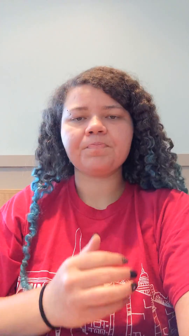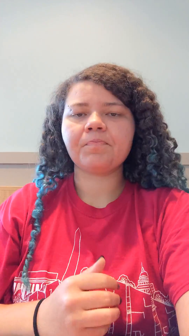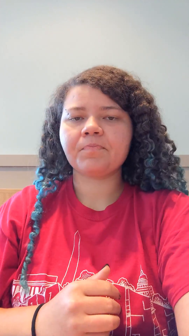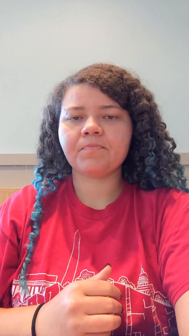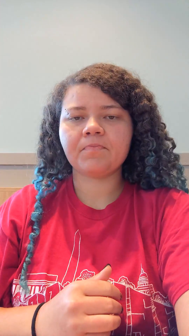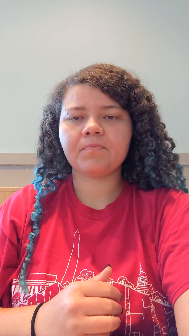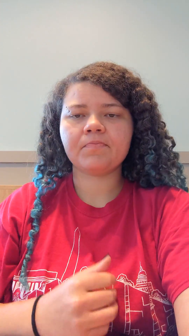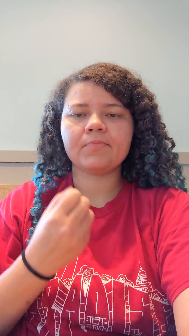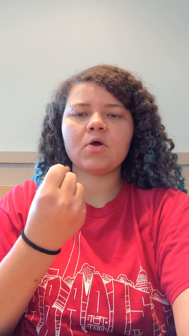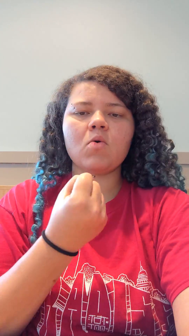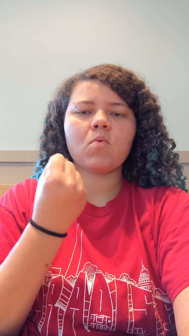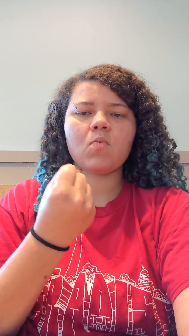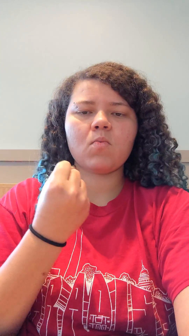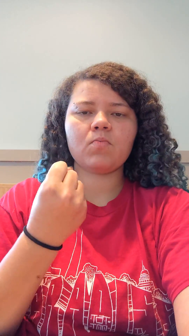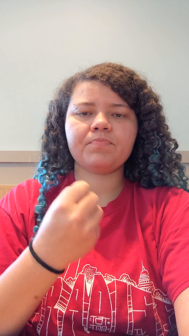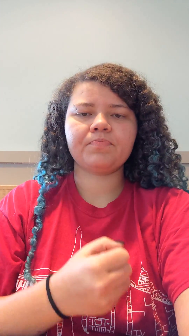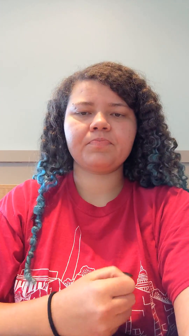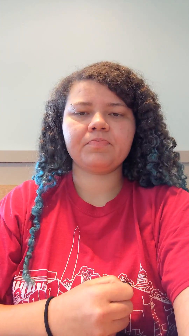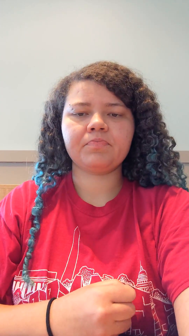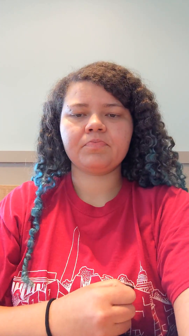hold